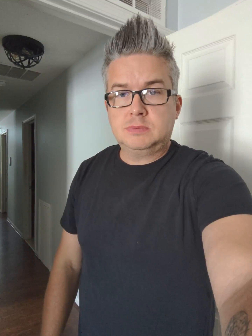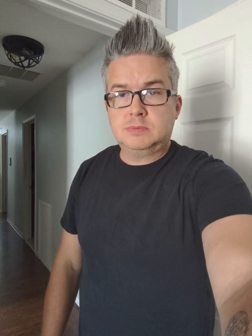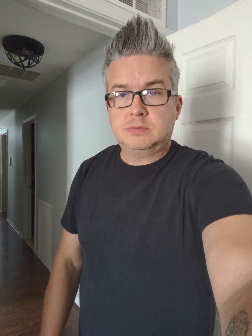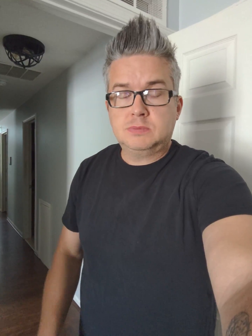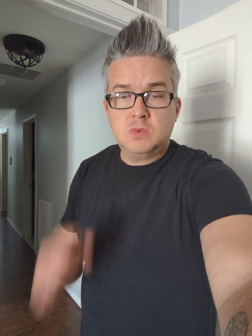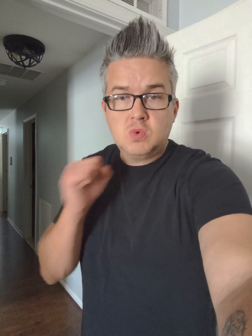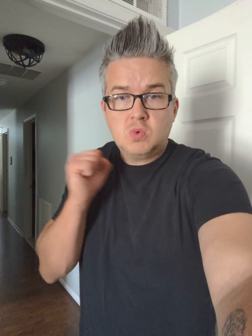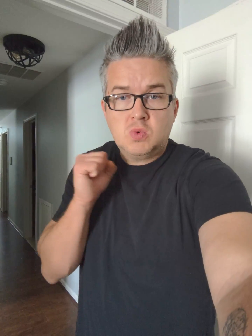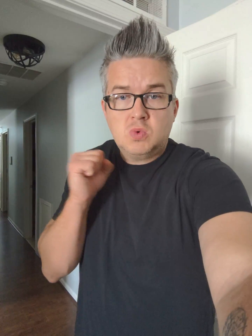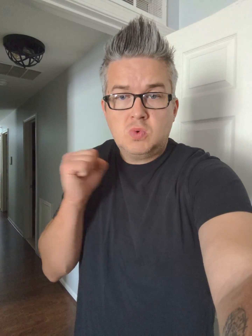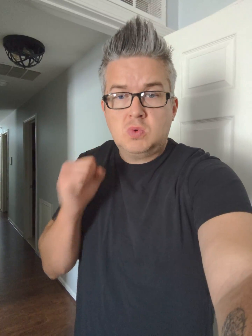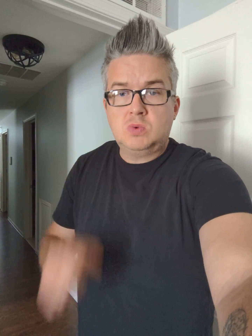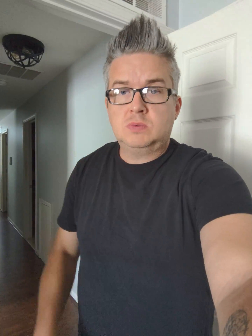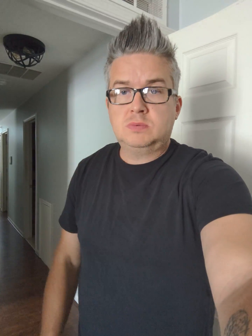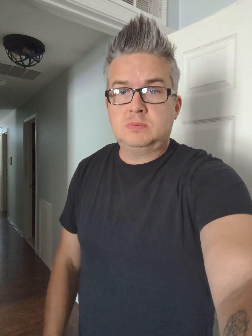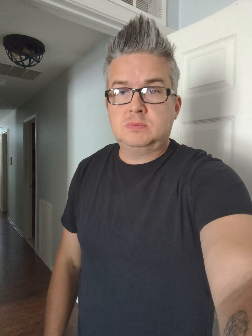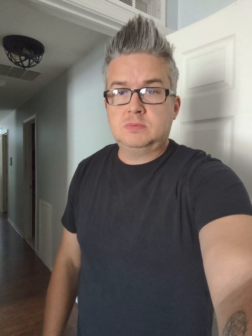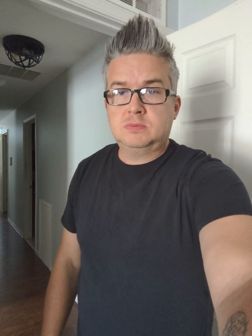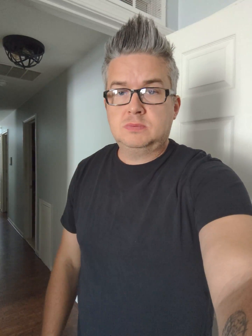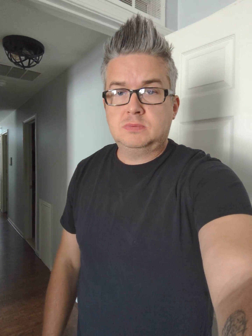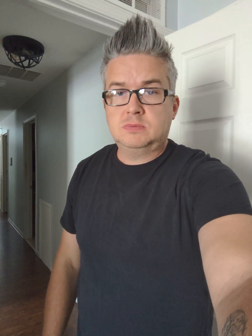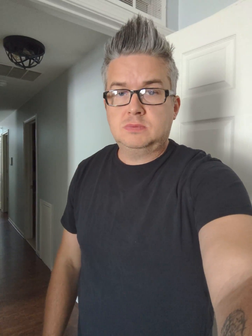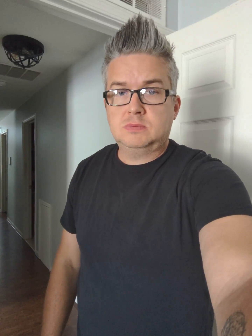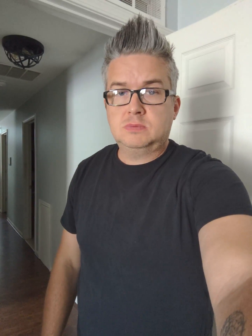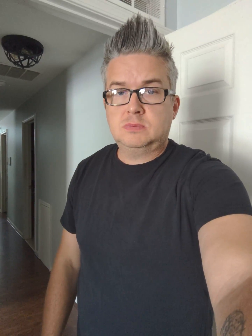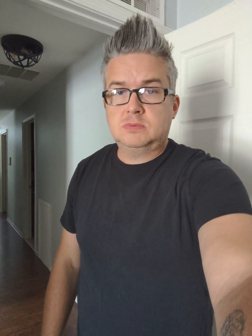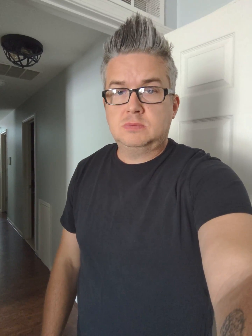cold